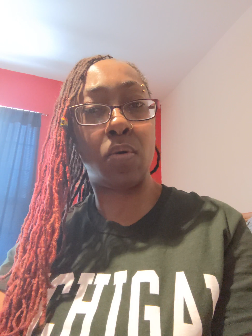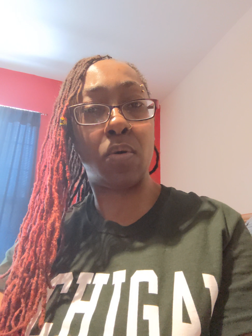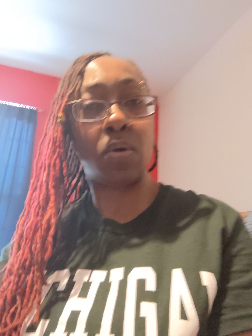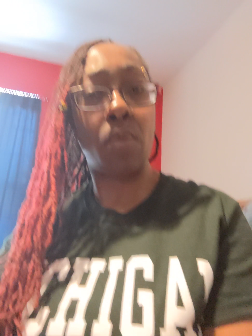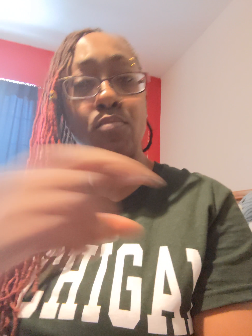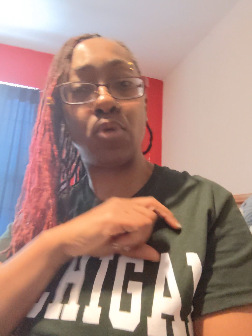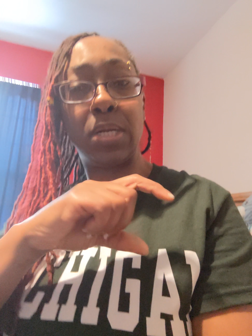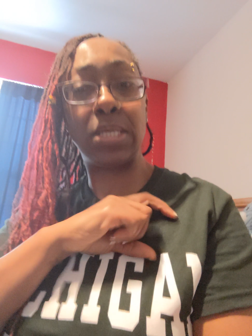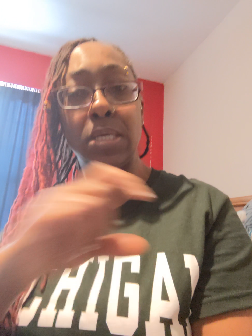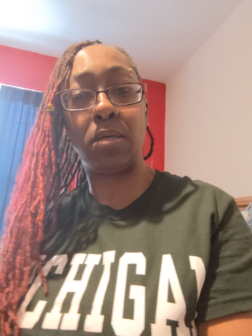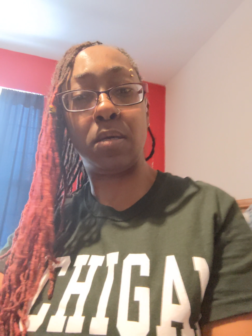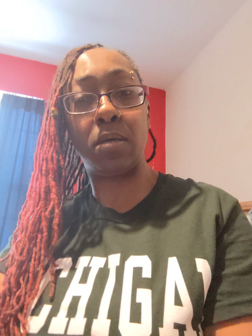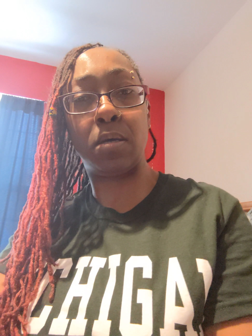police